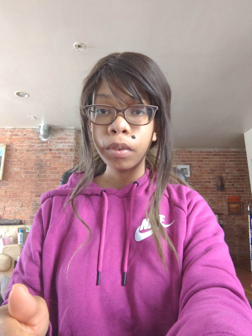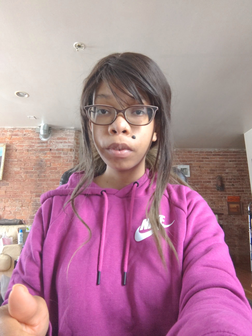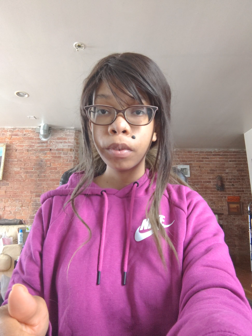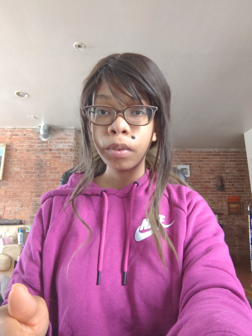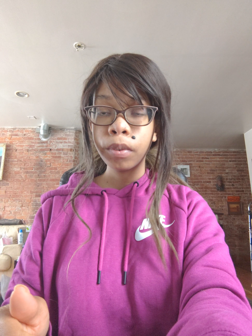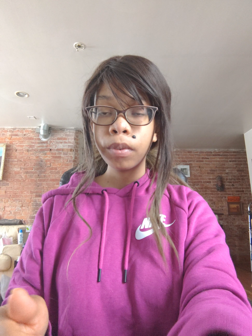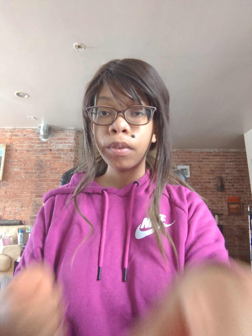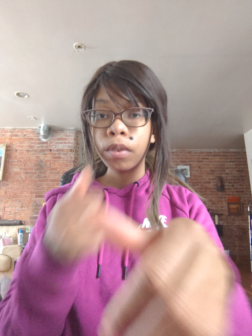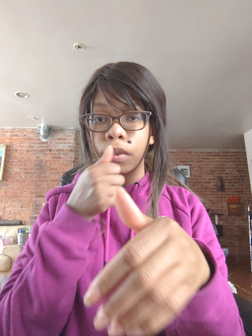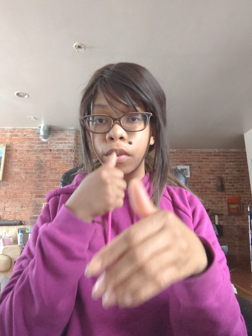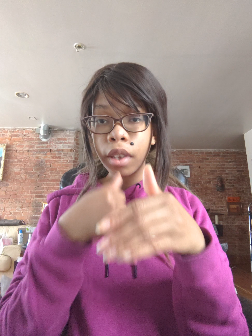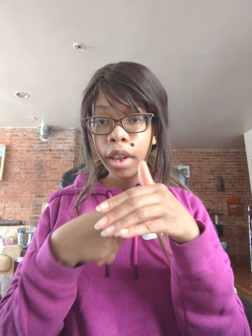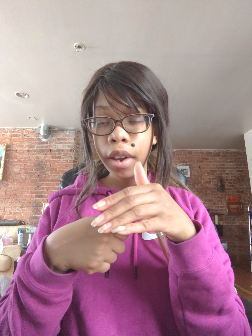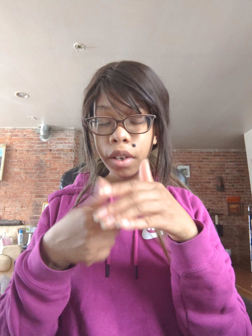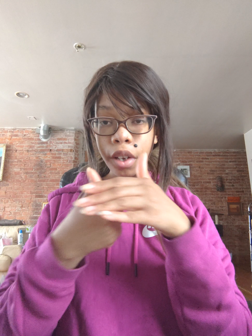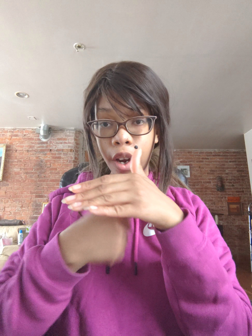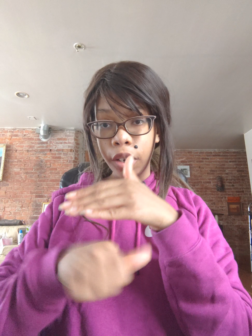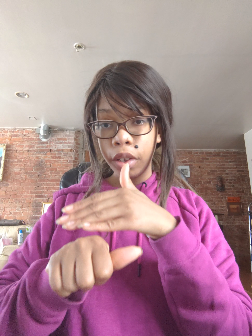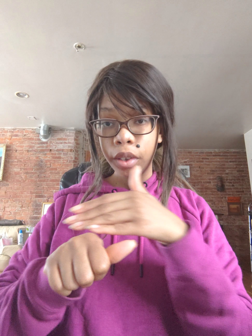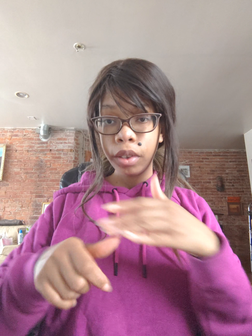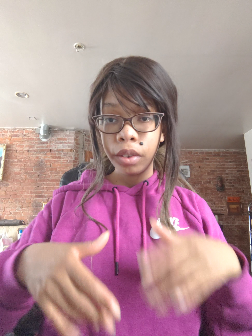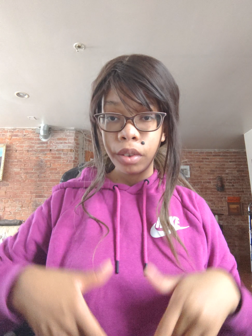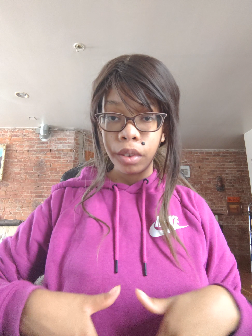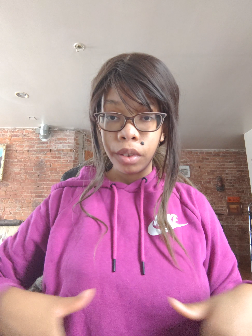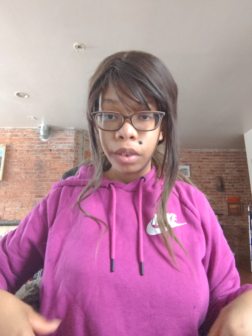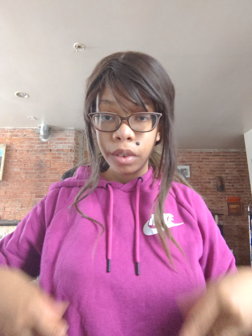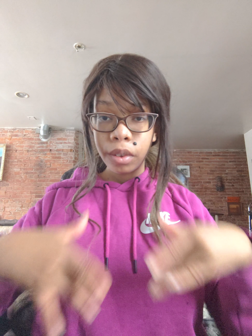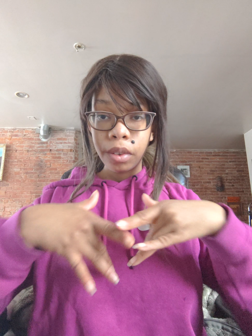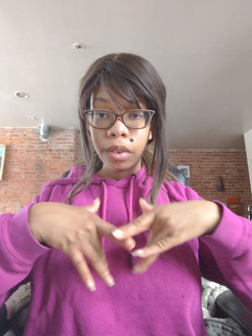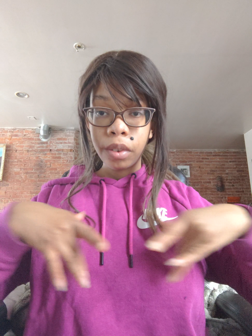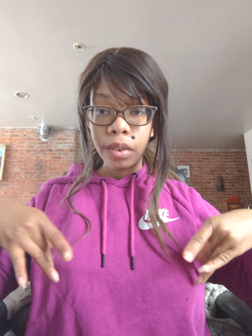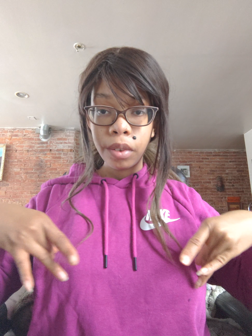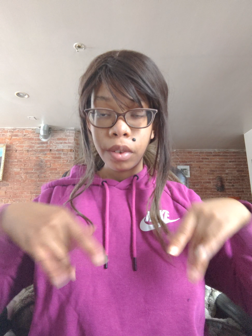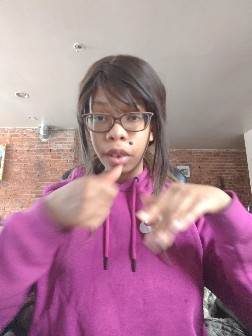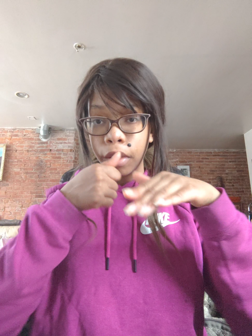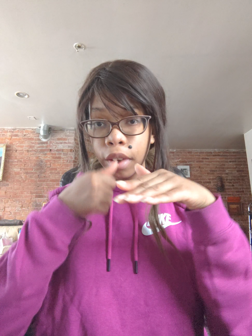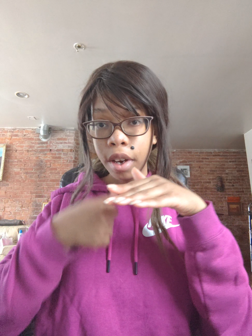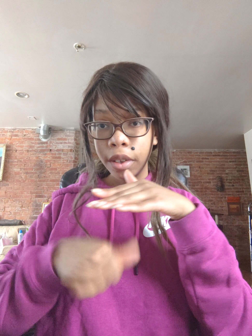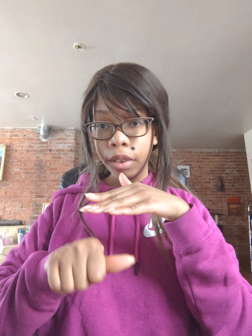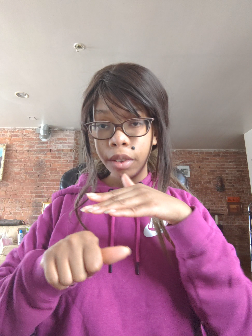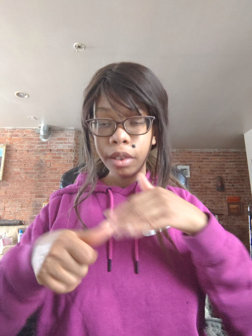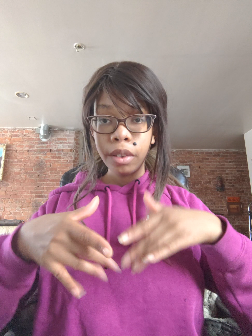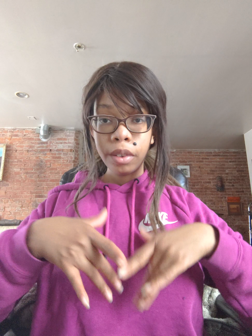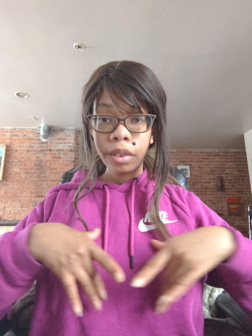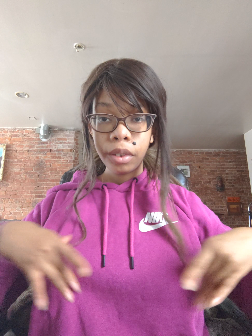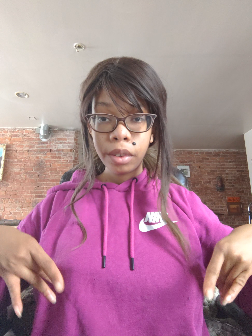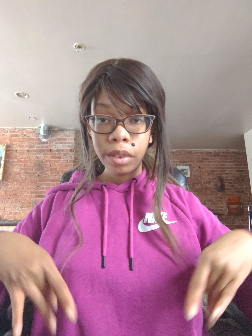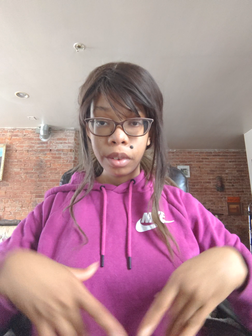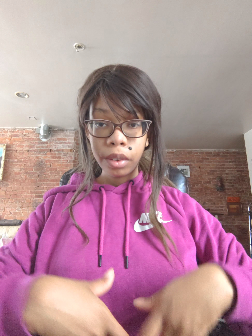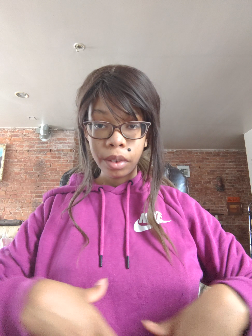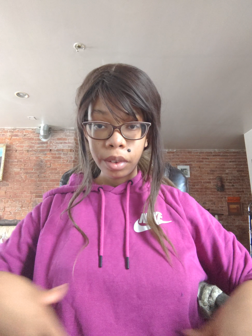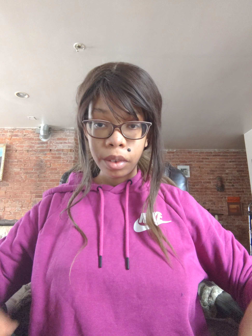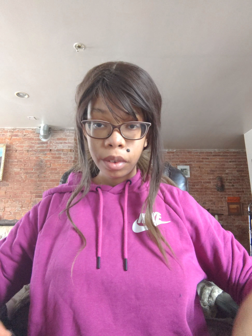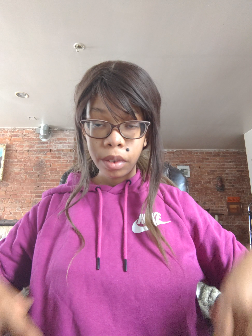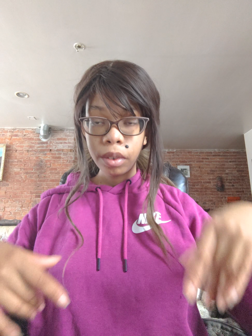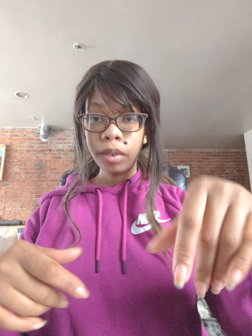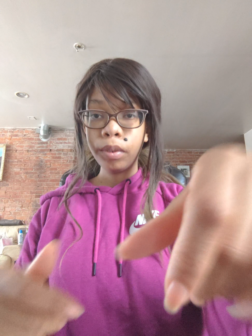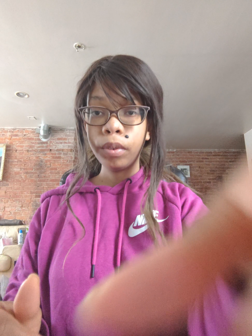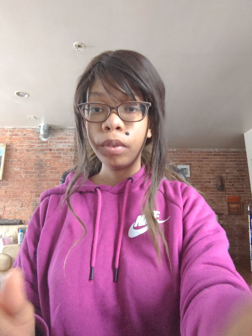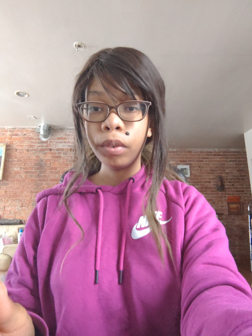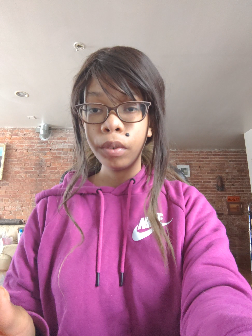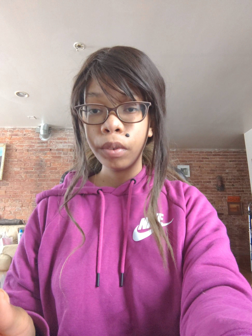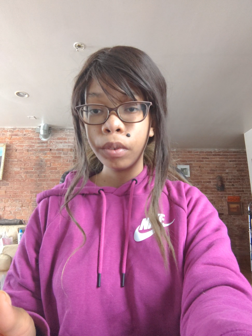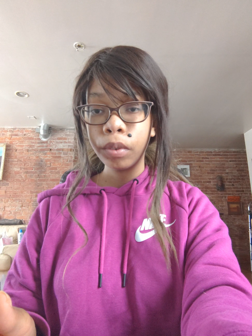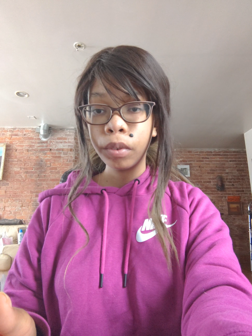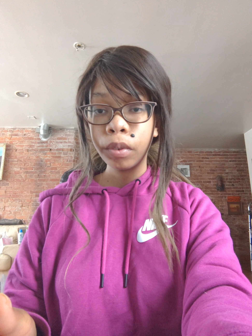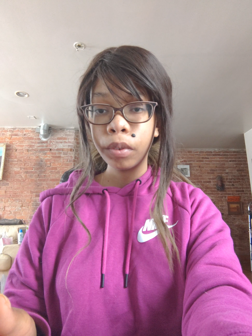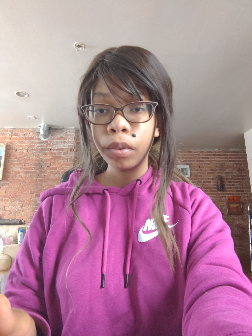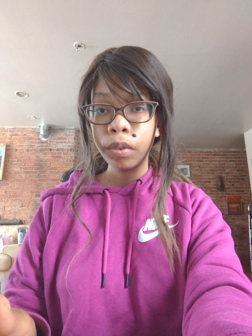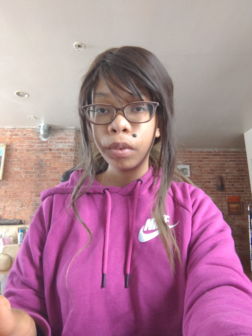underwear